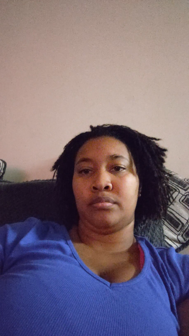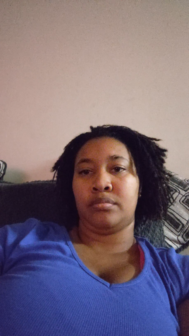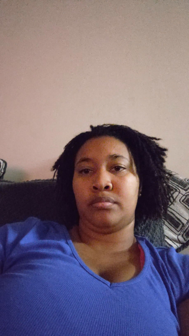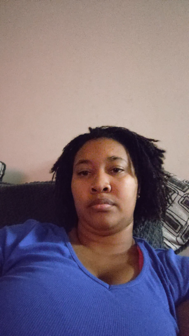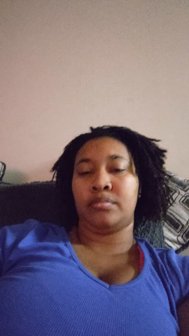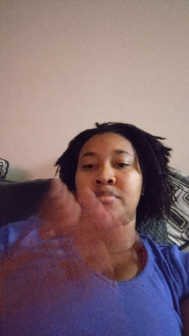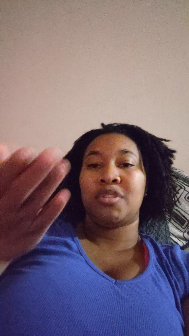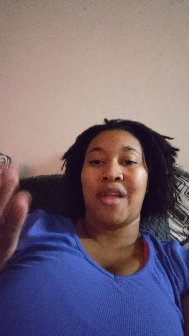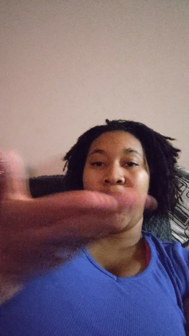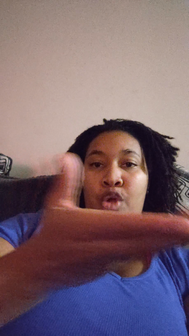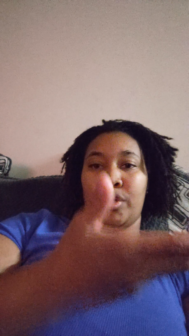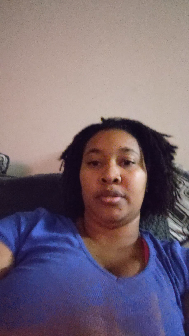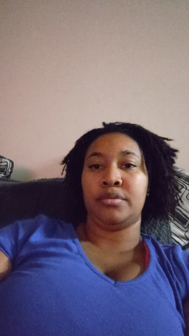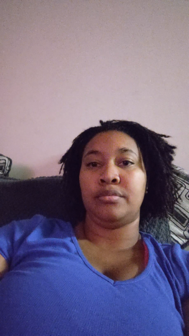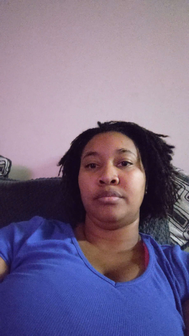carry